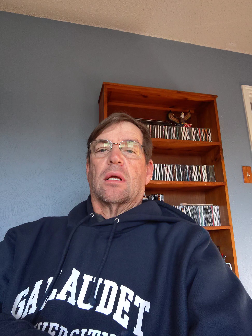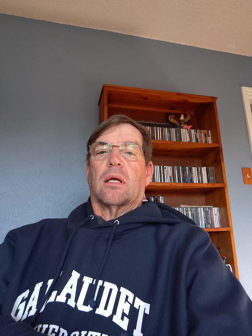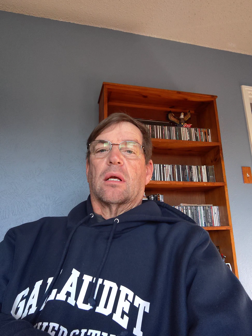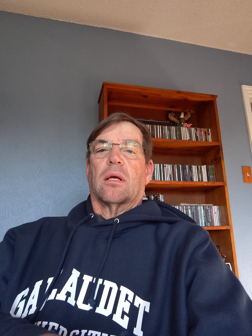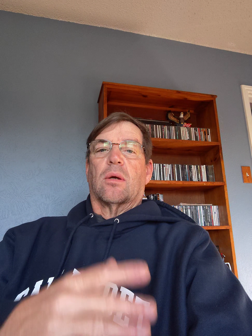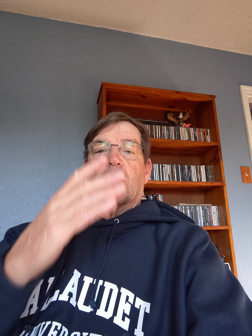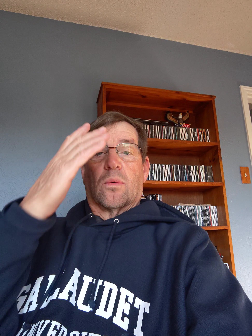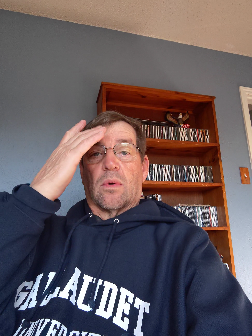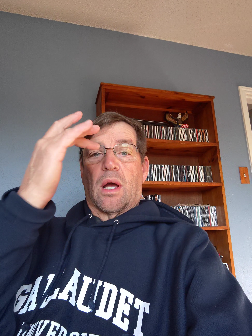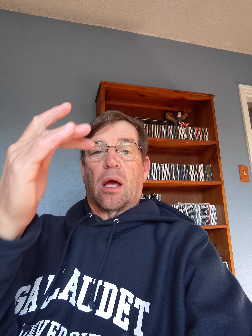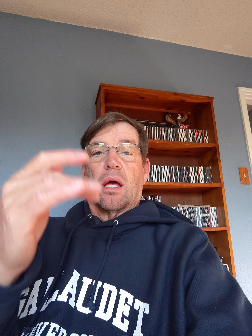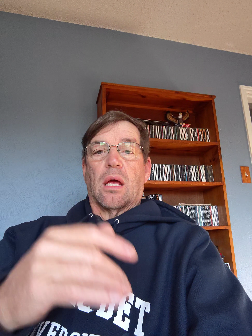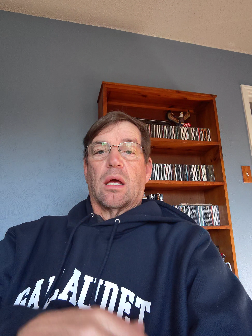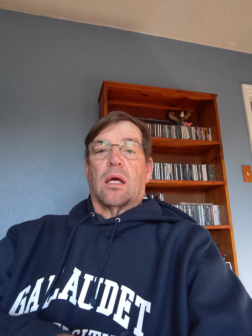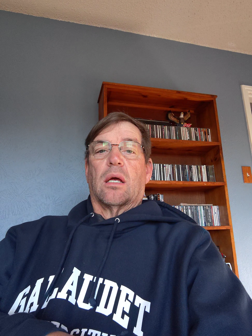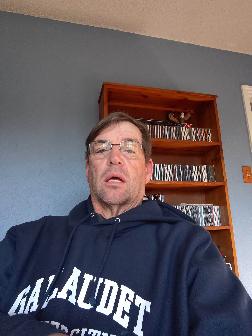why